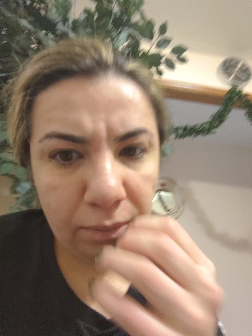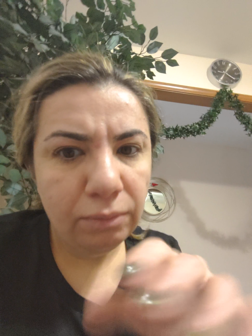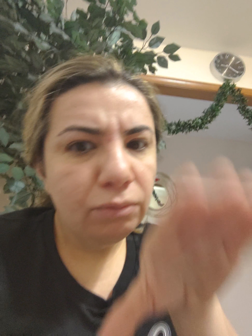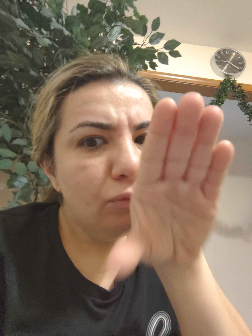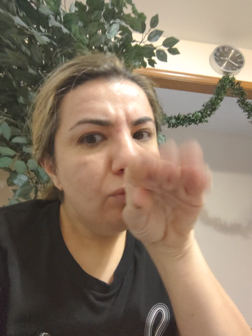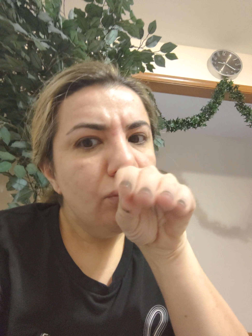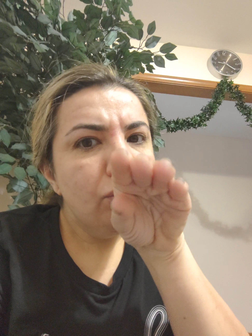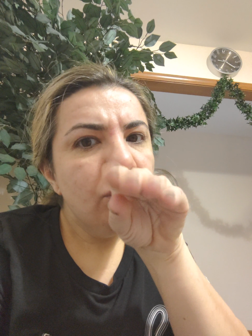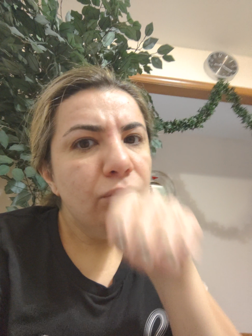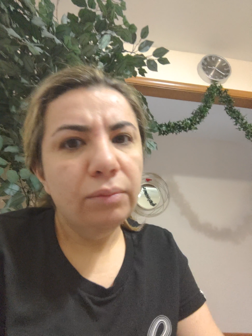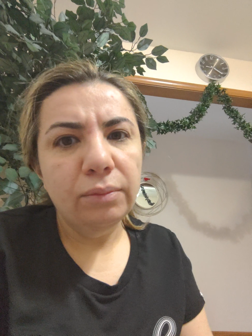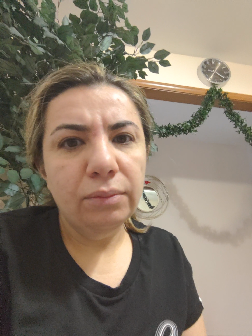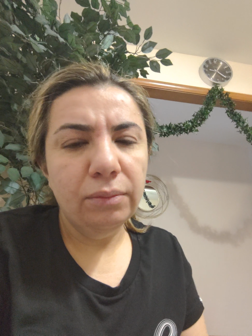goose